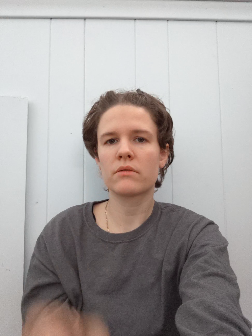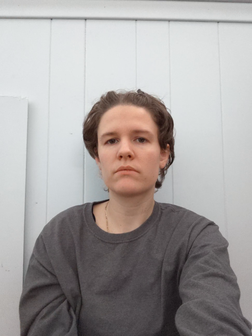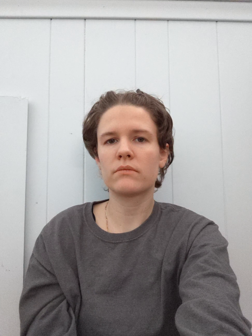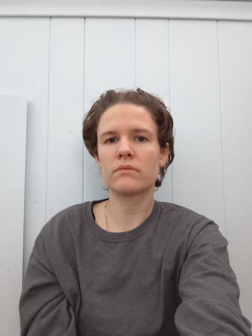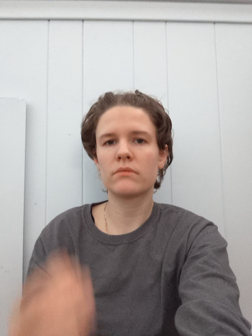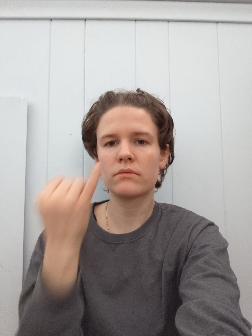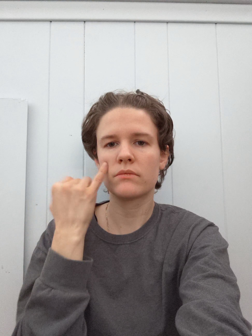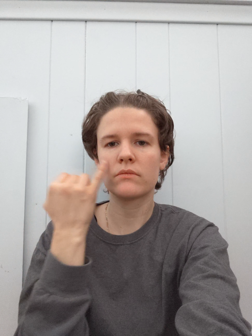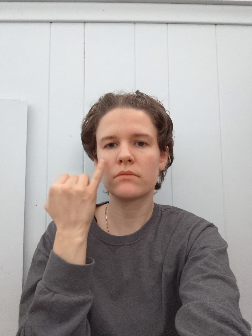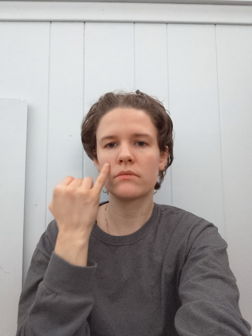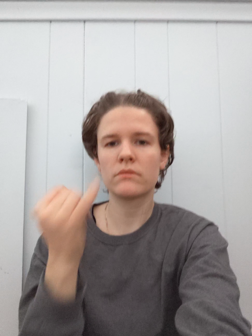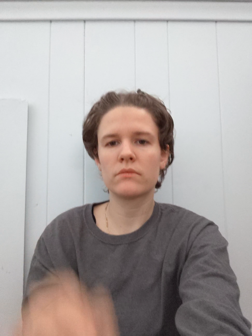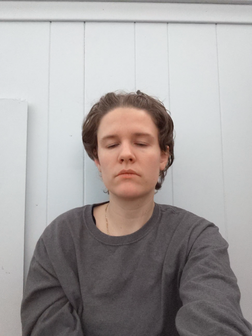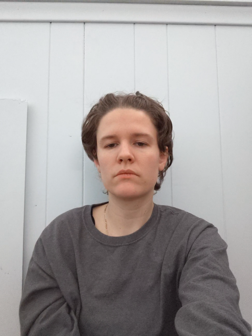if